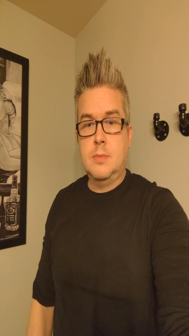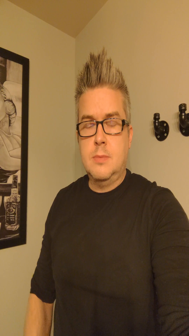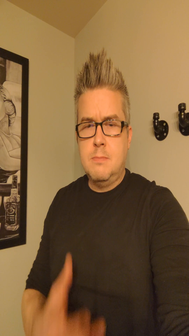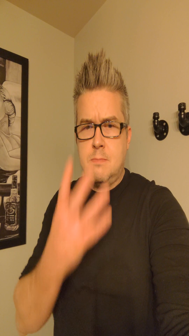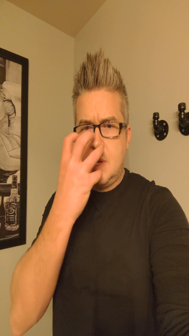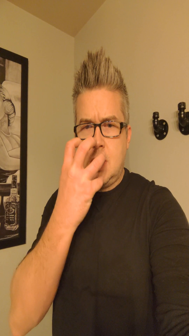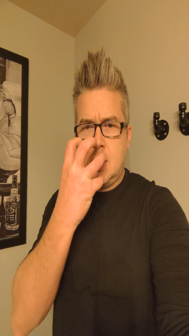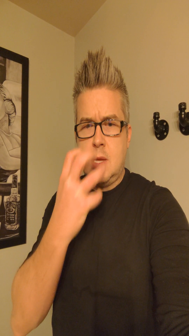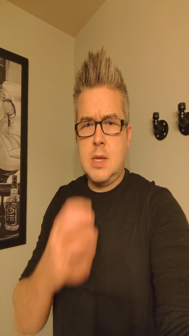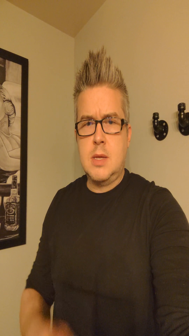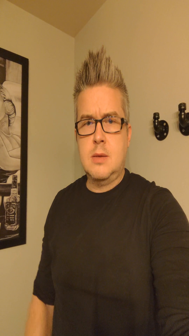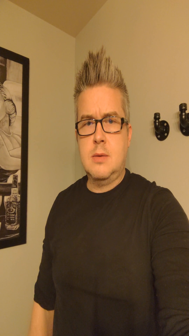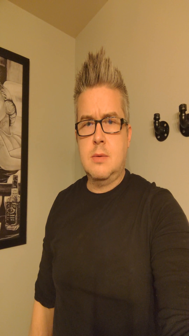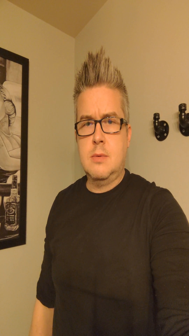mad